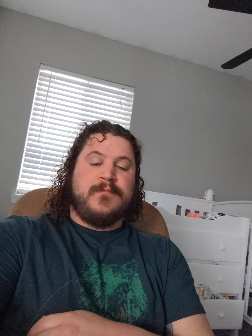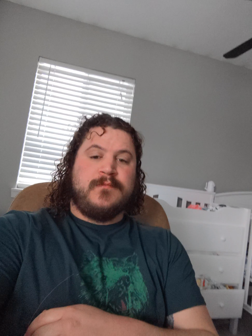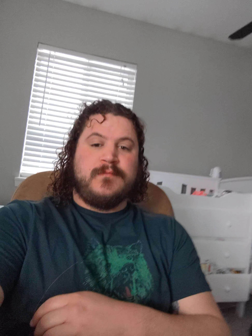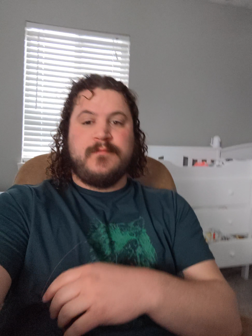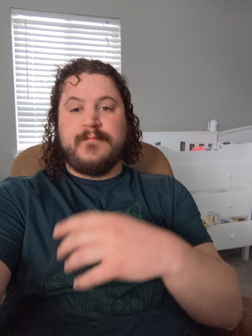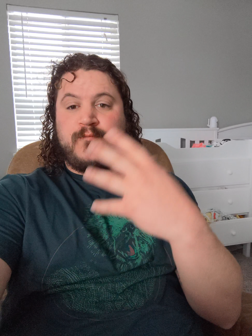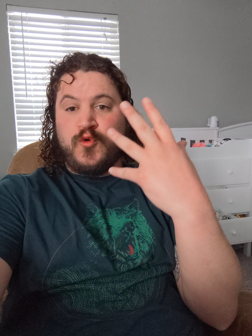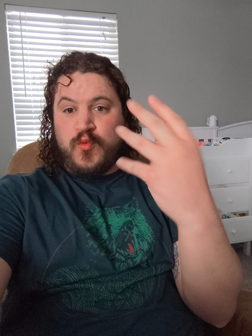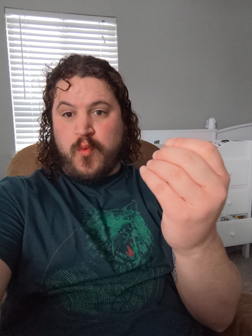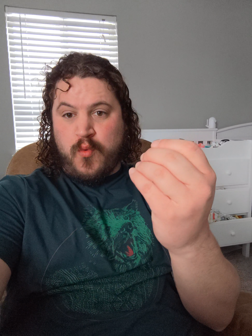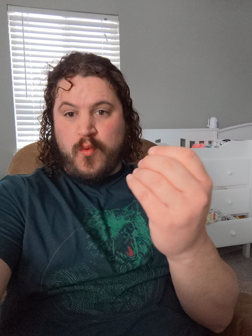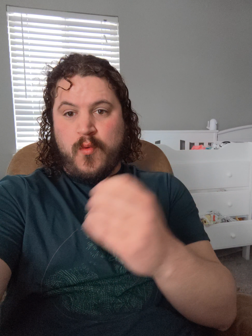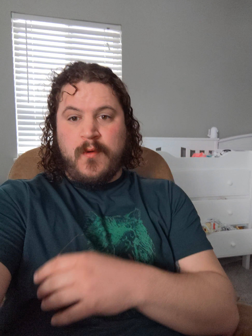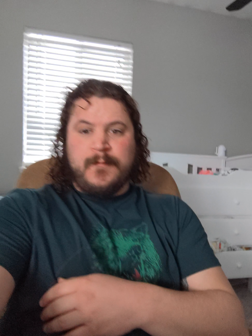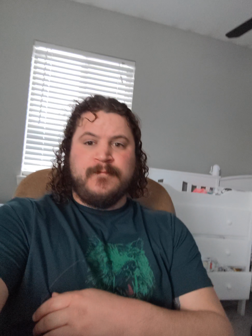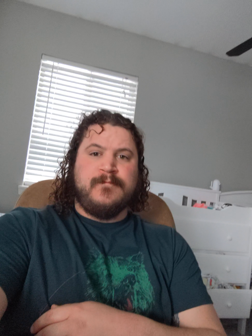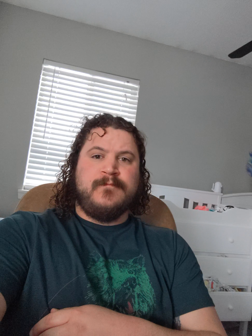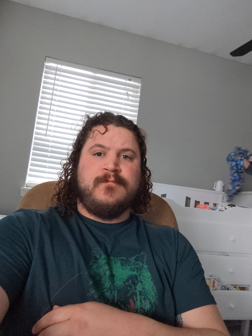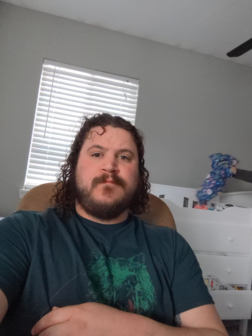go